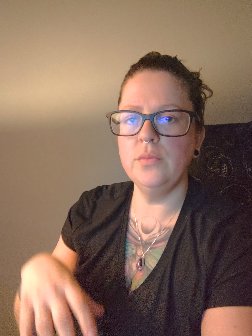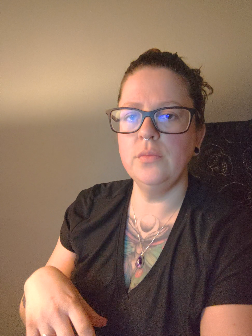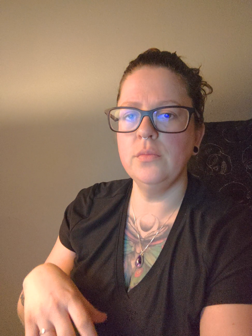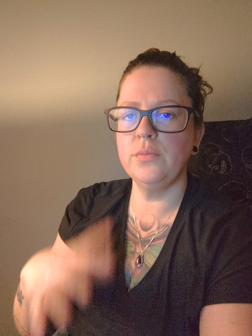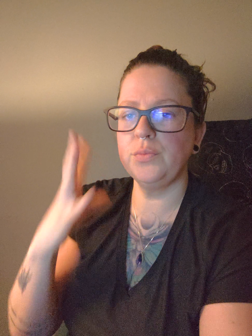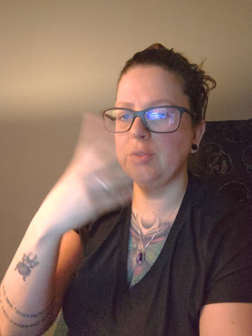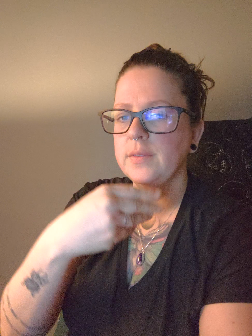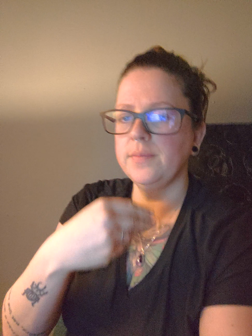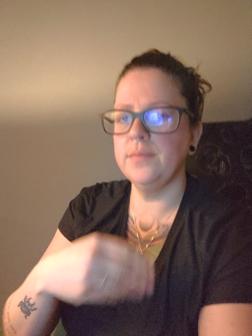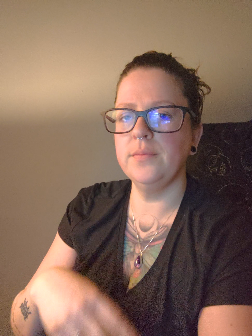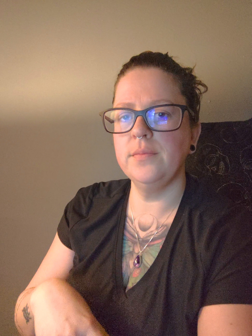pretty